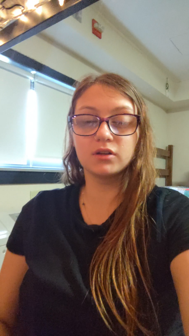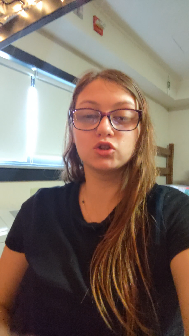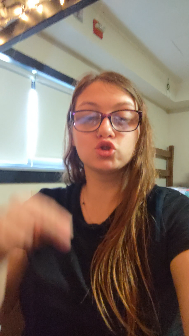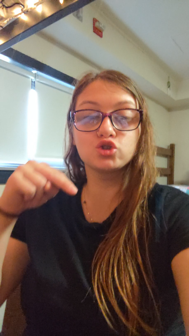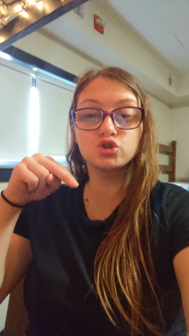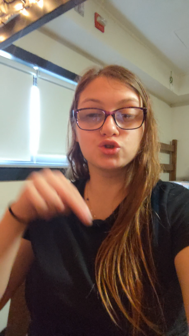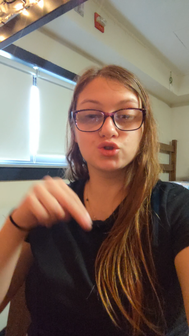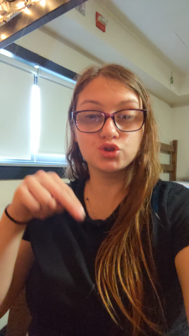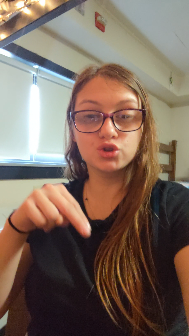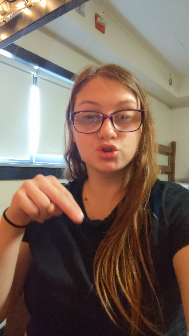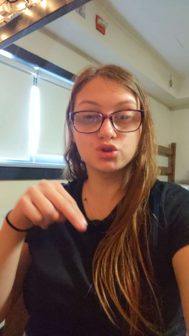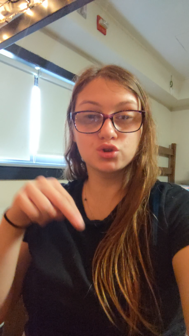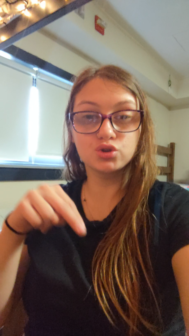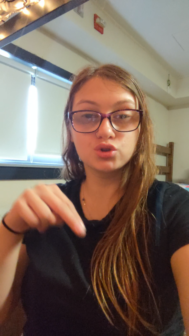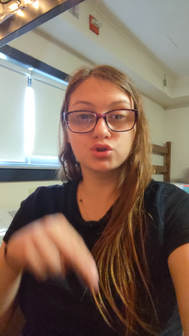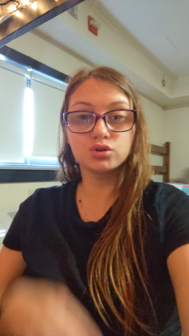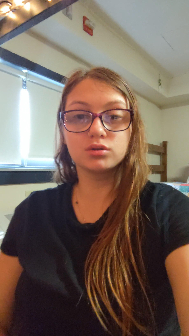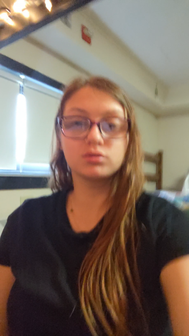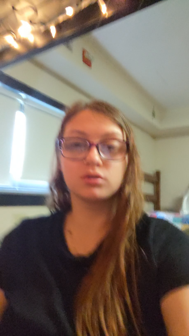nurse